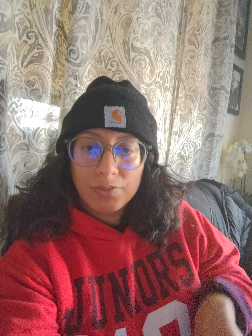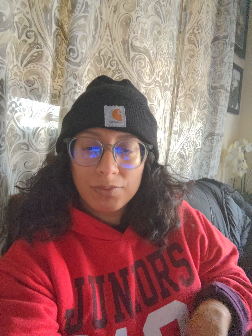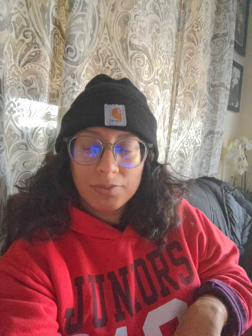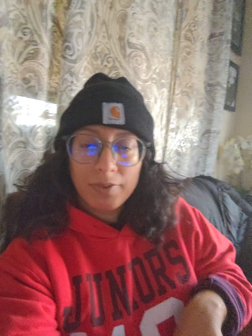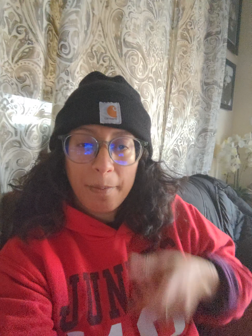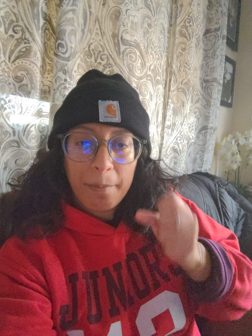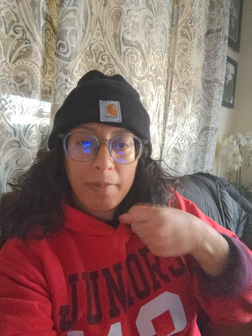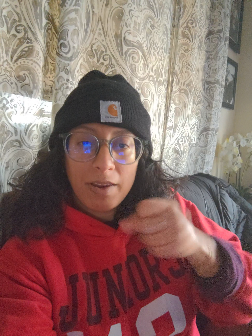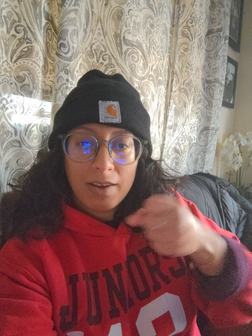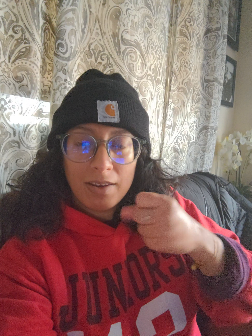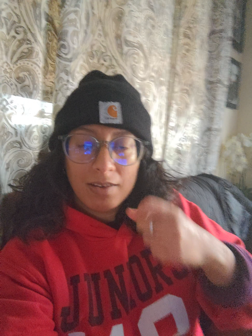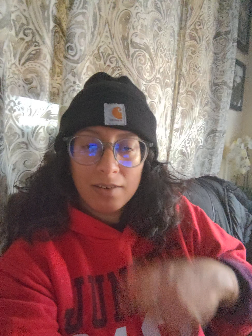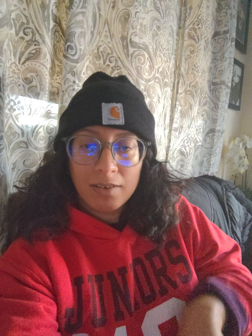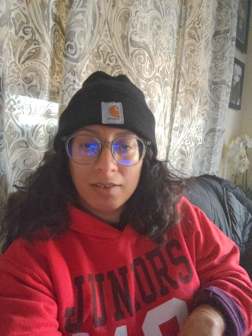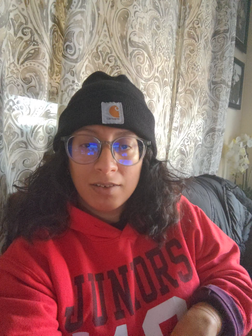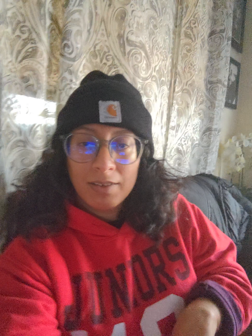make